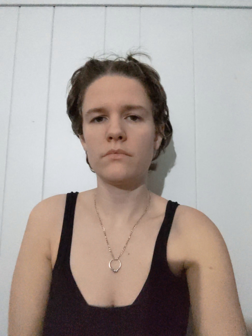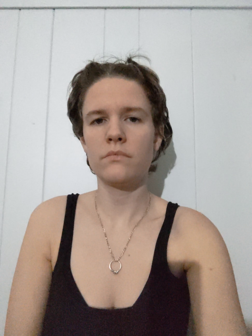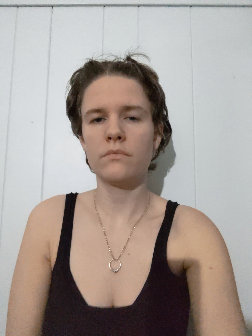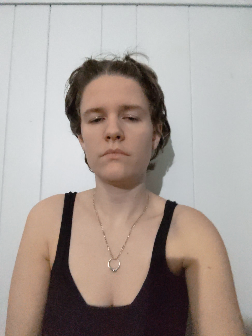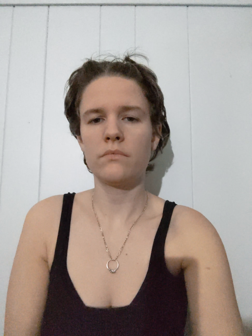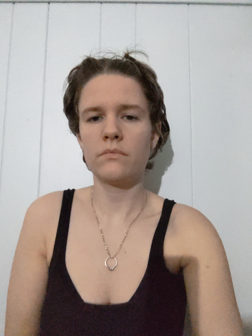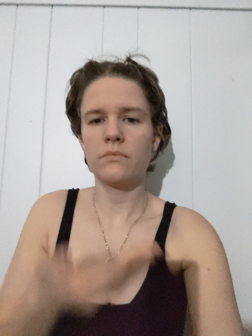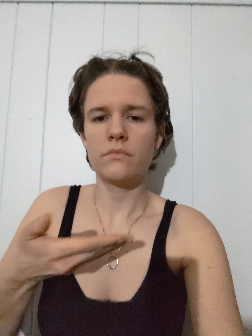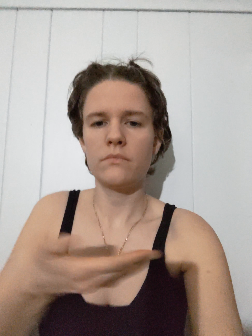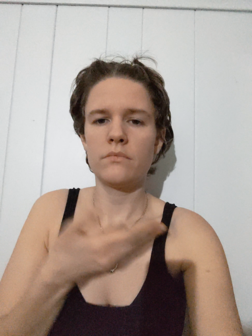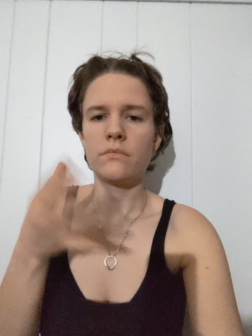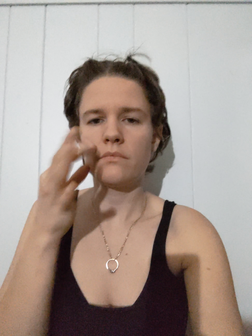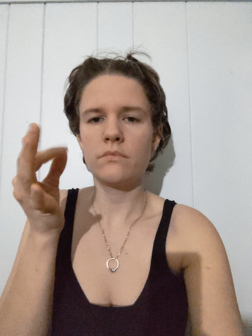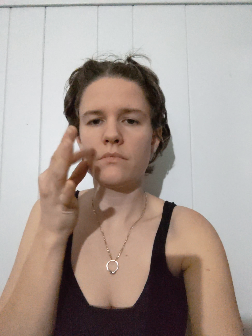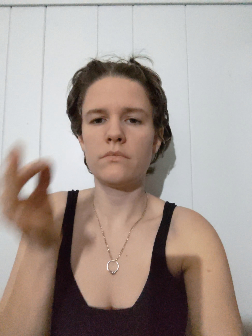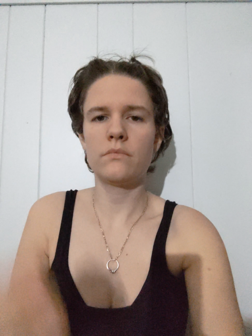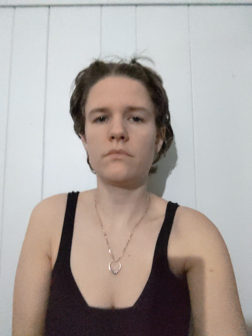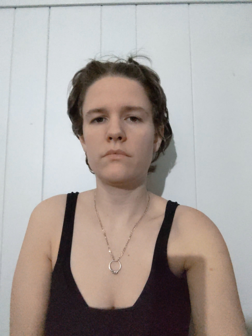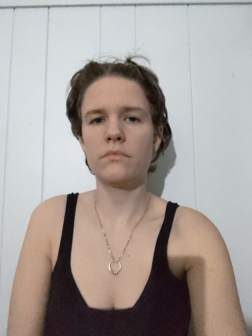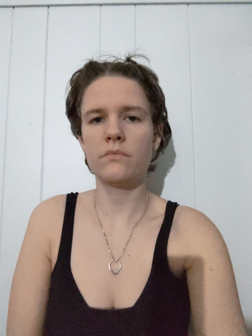kitty